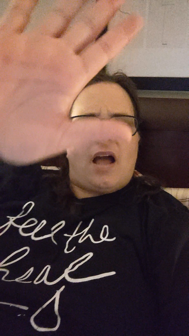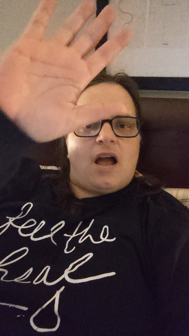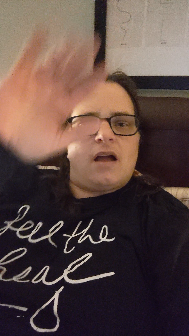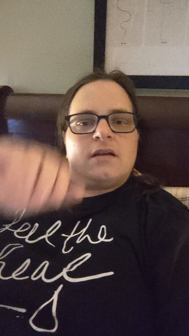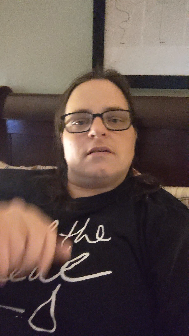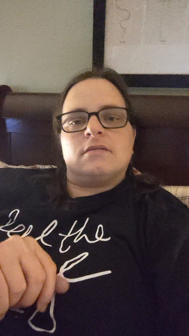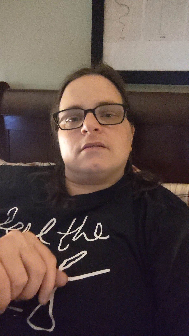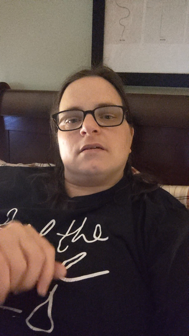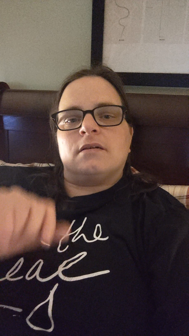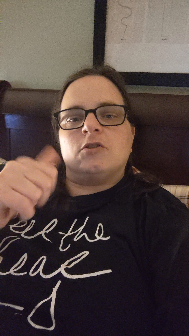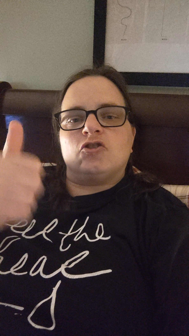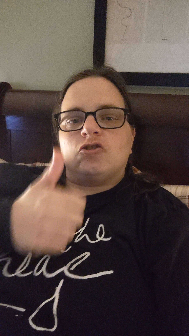chase